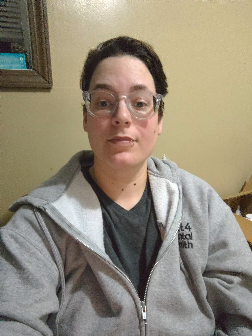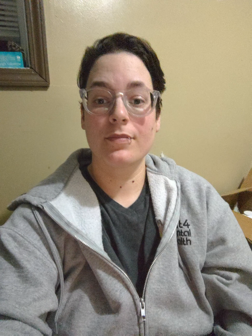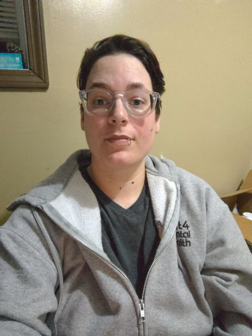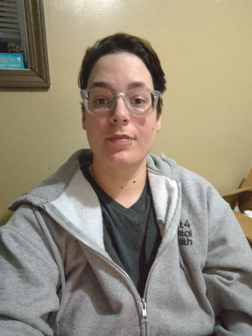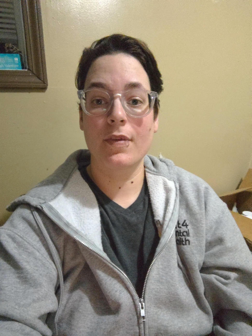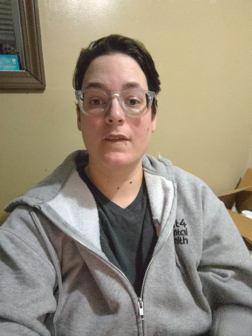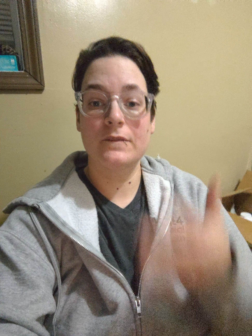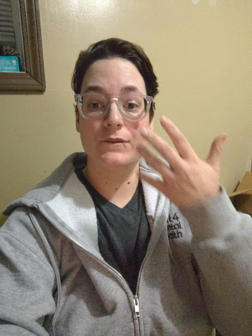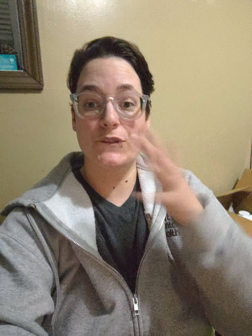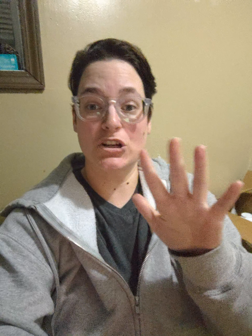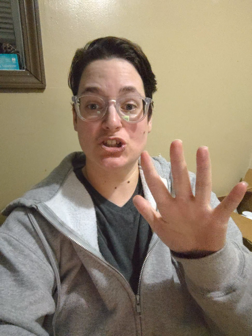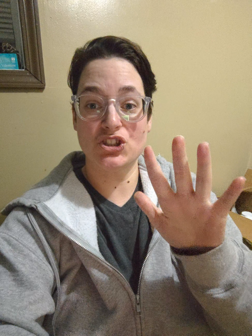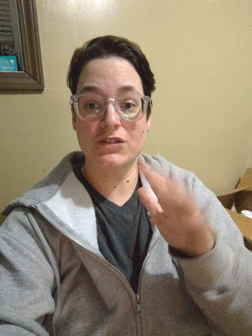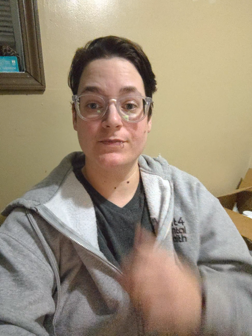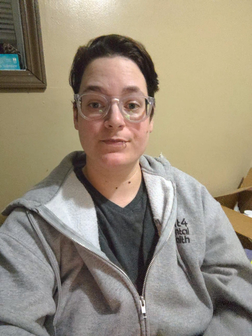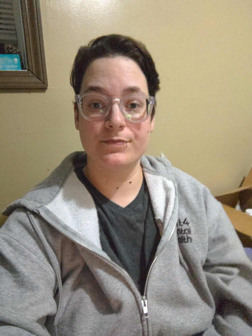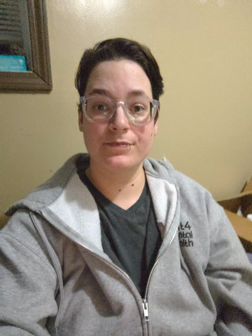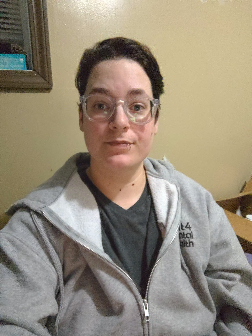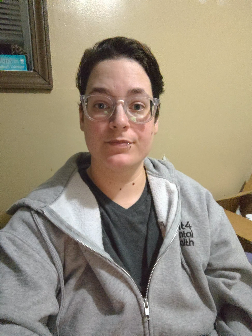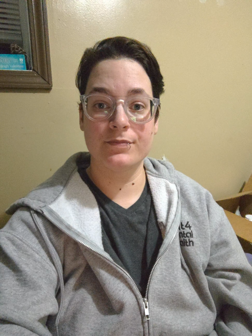finish